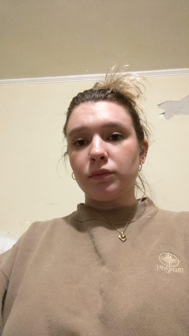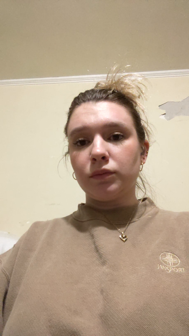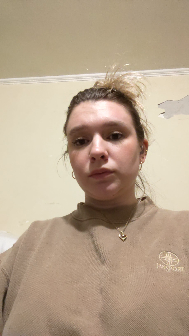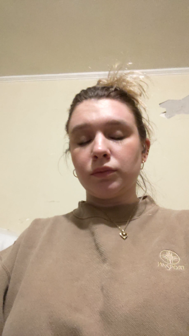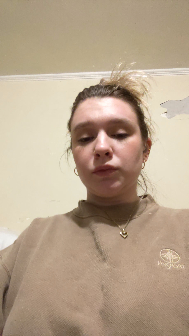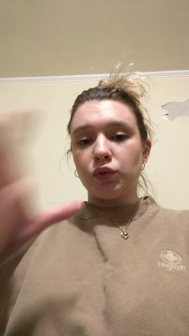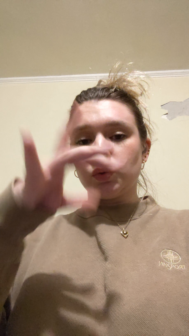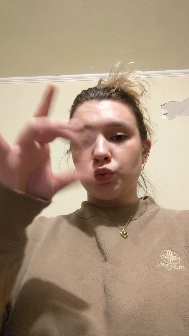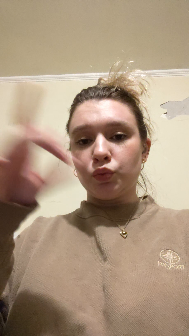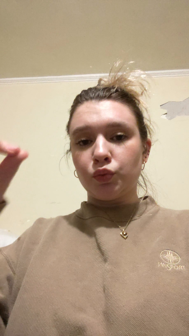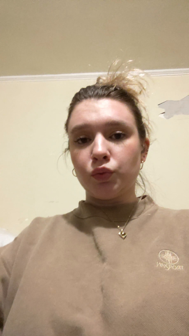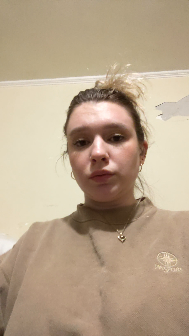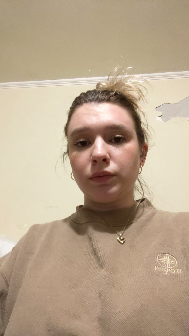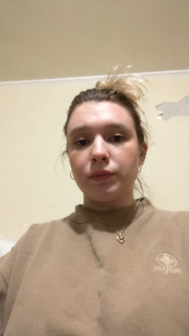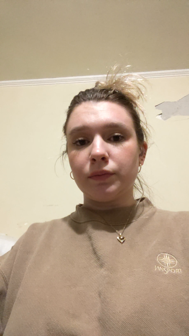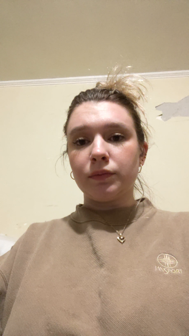choose